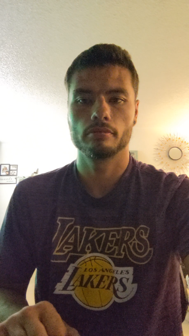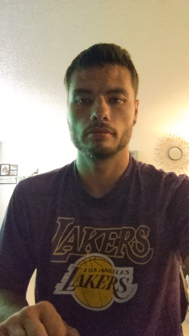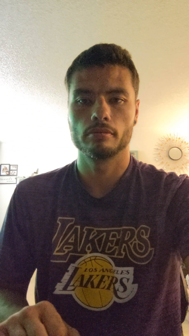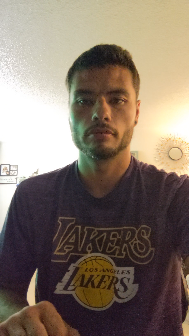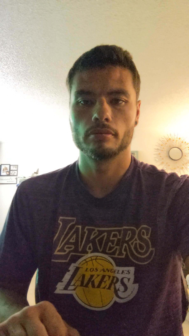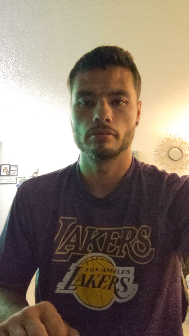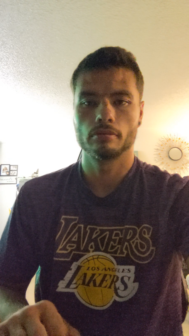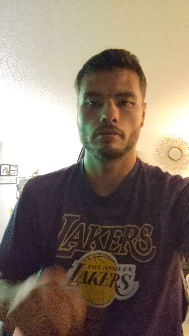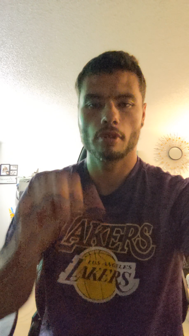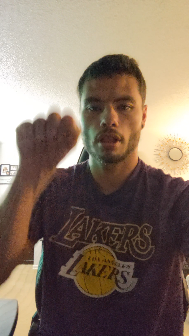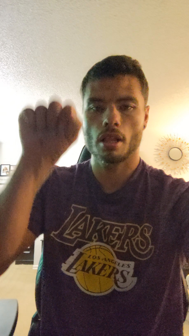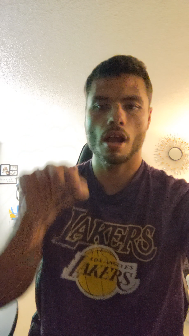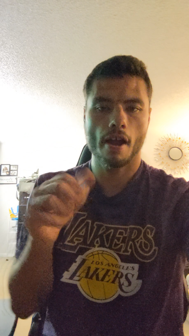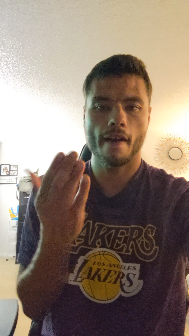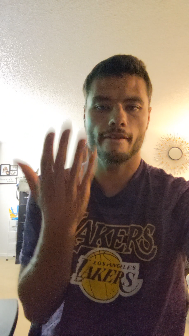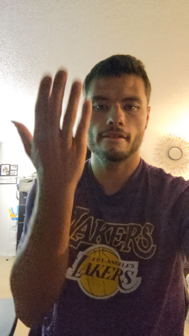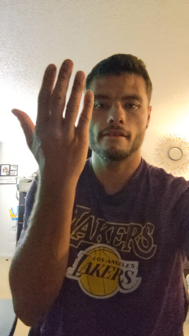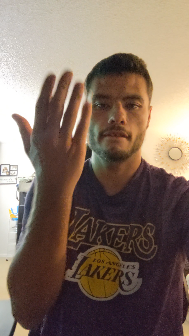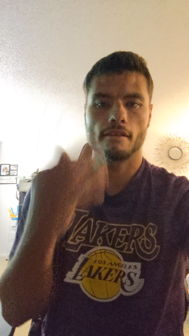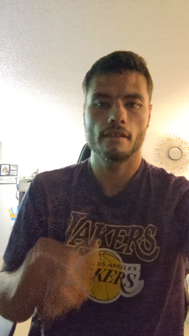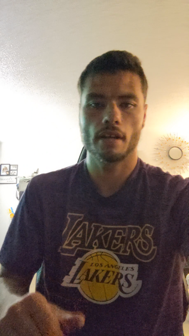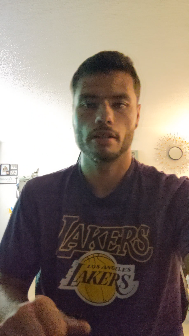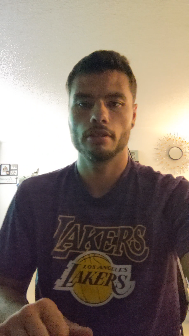gloves